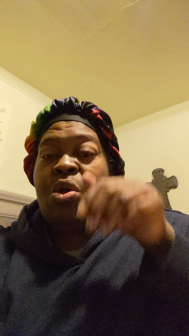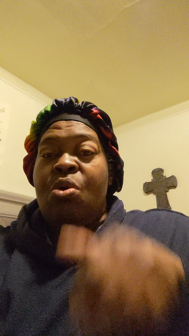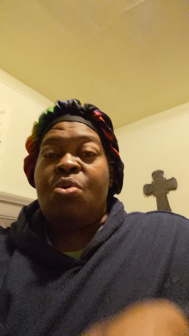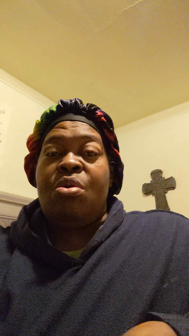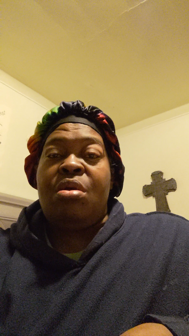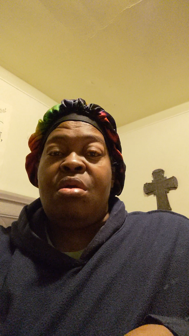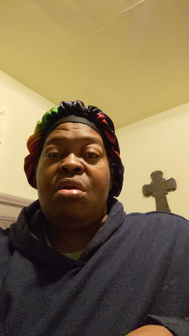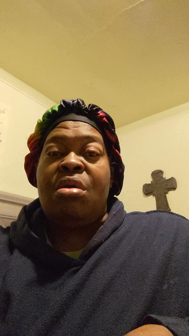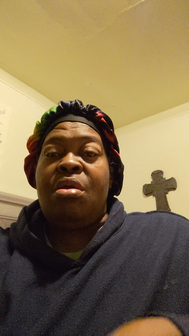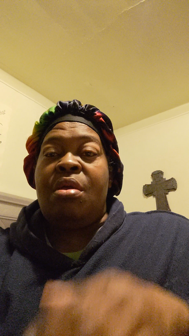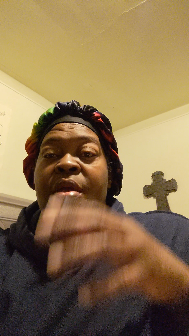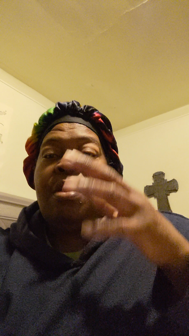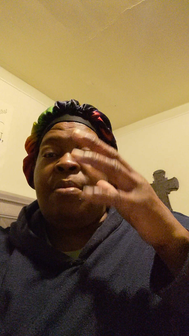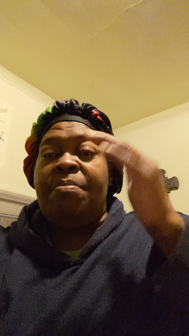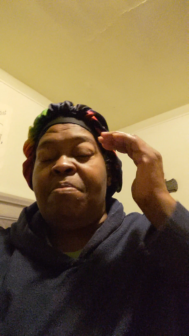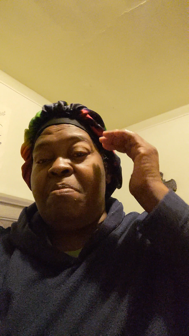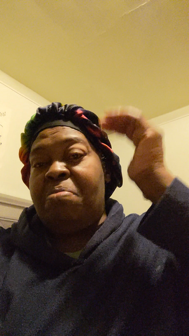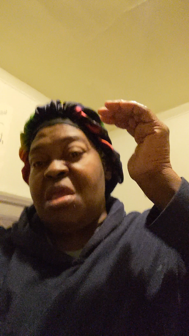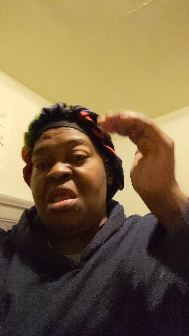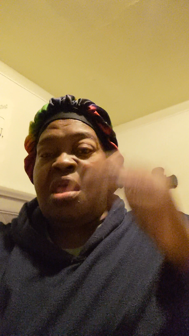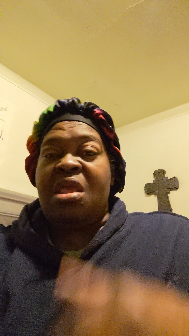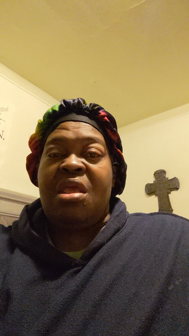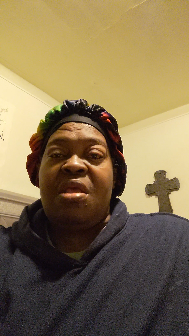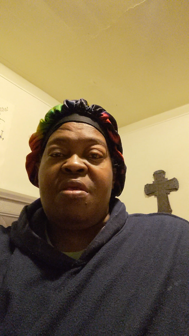big